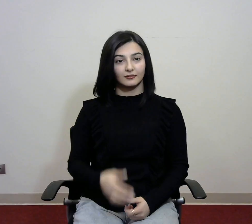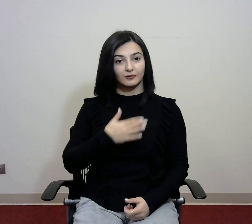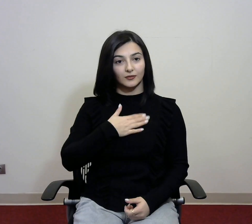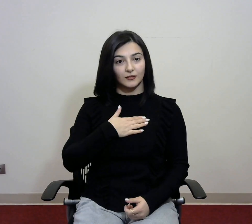mən